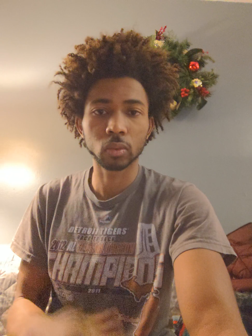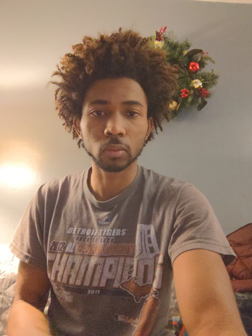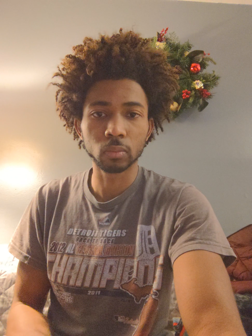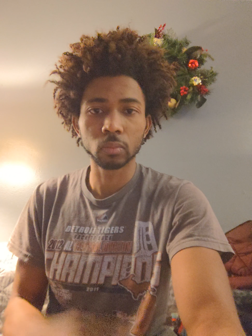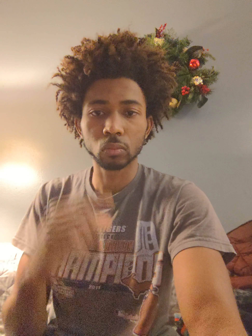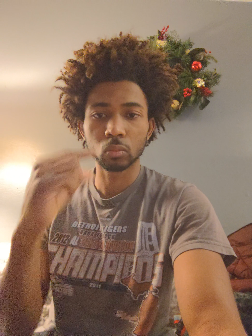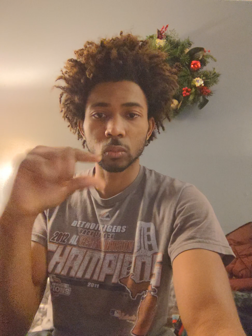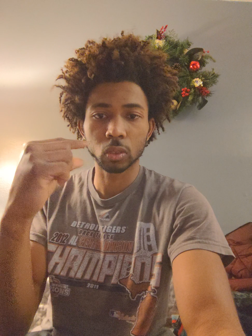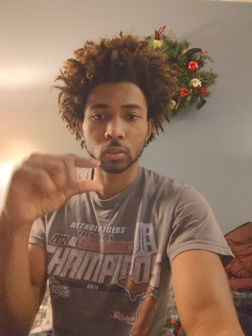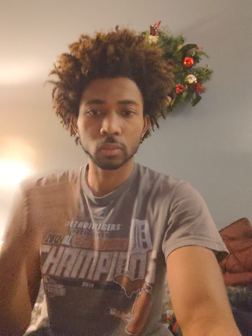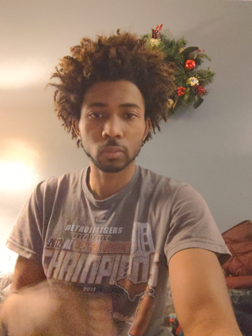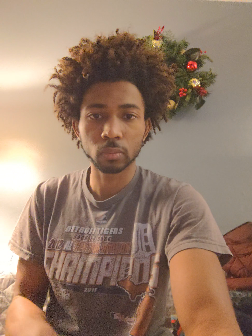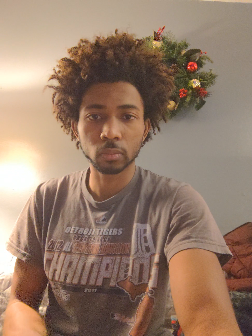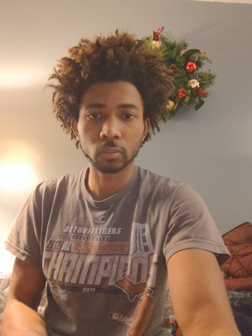green